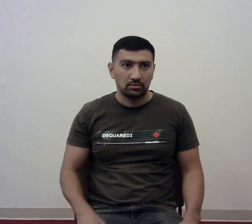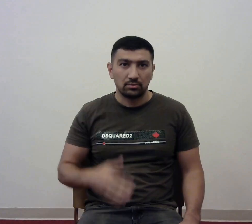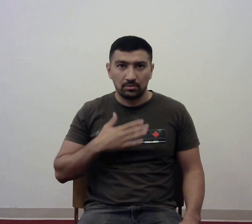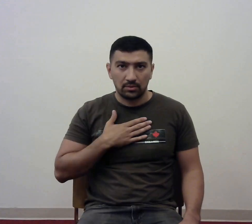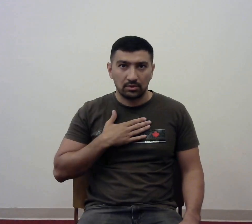mən